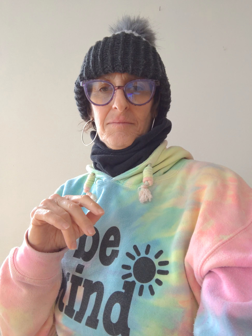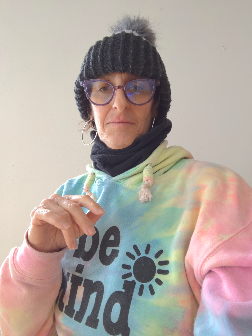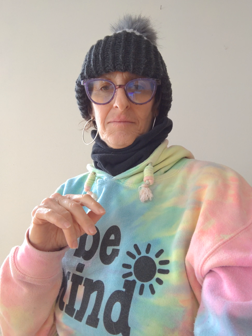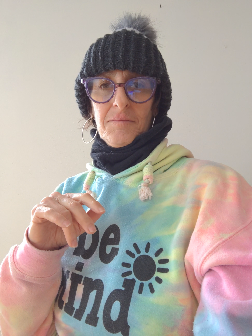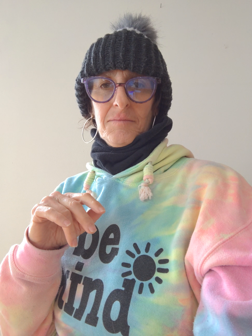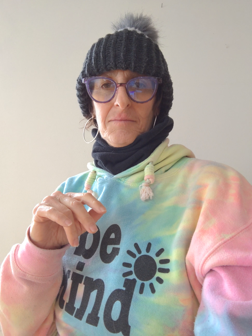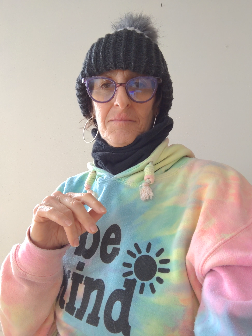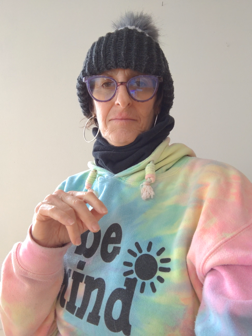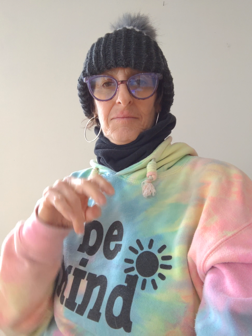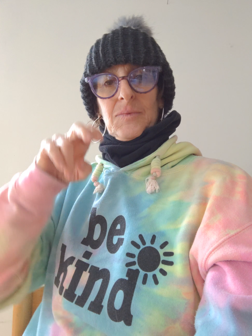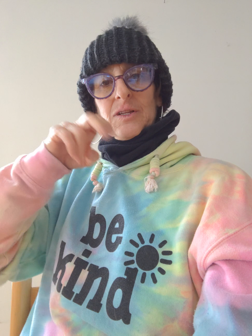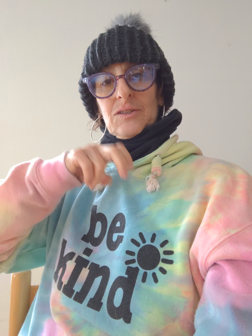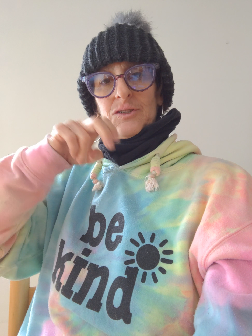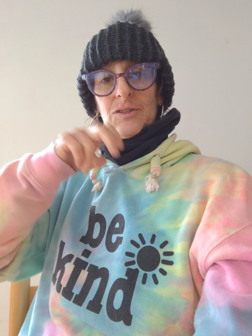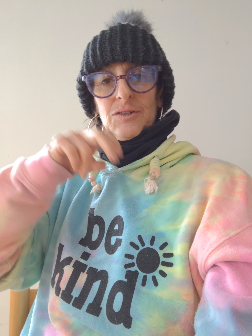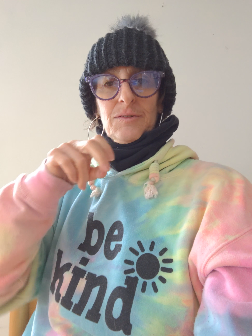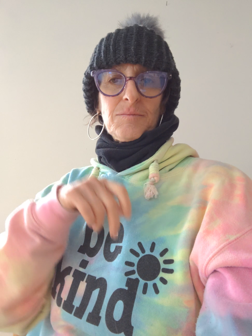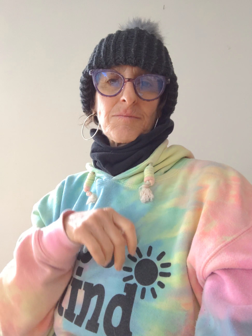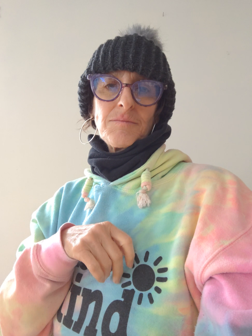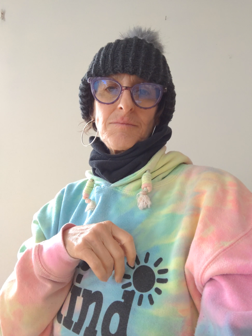chair